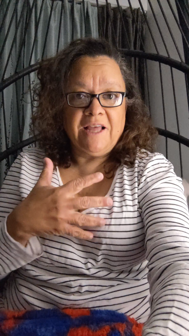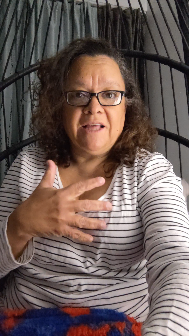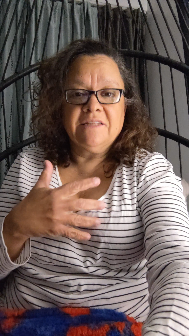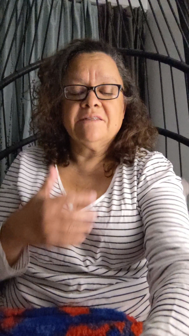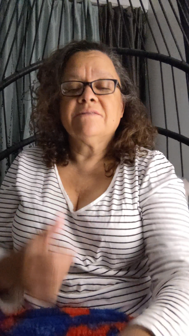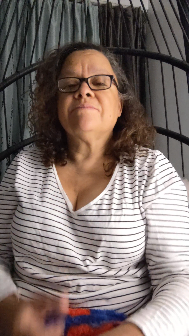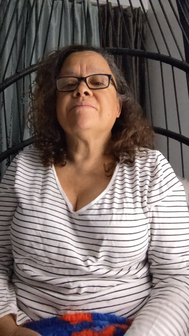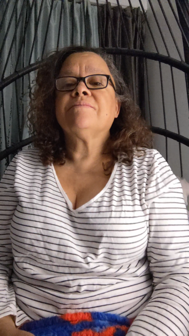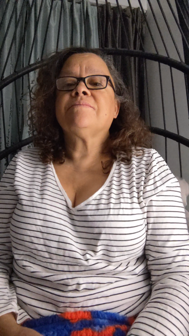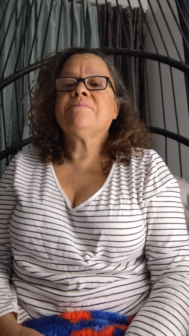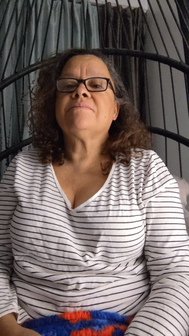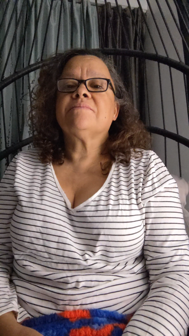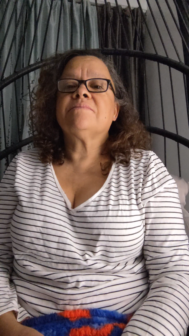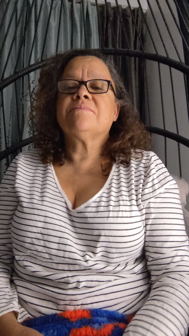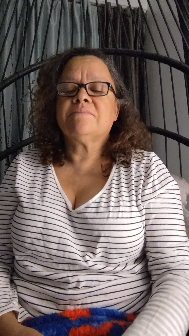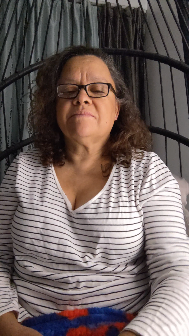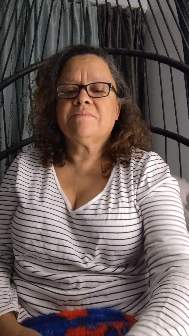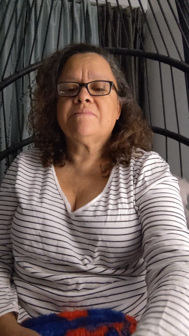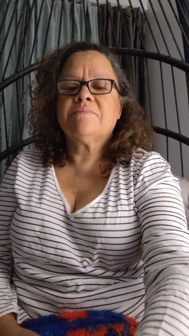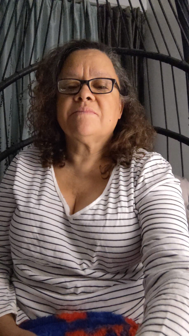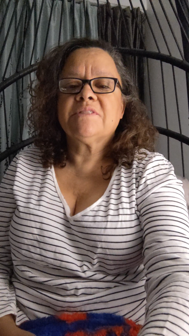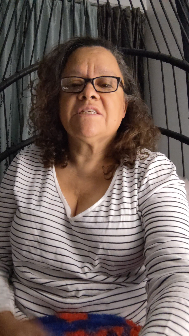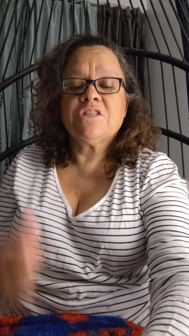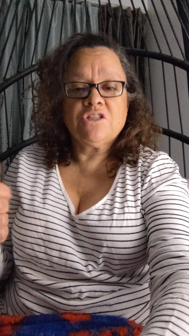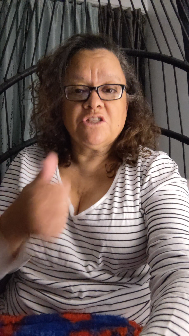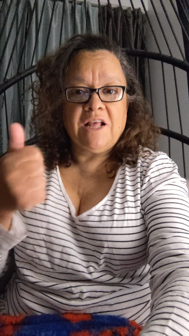chase